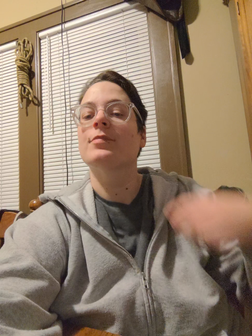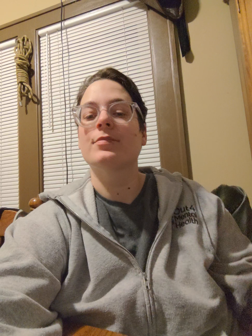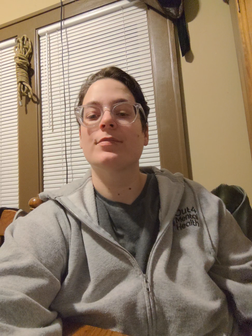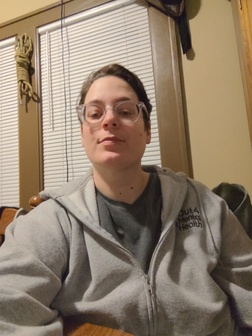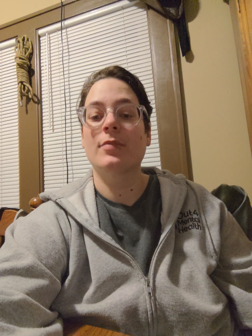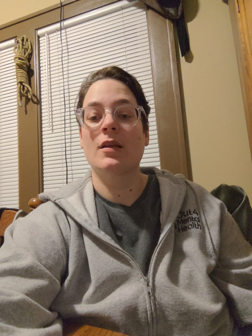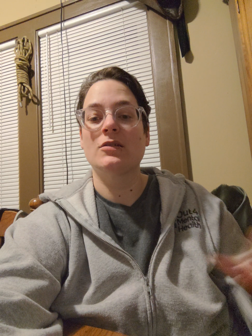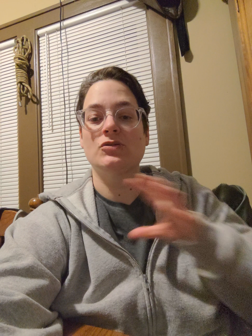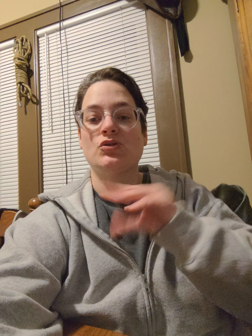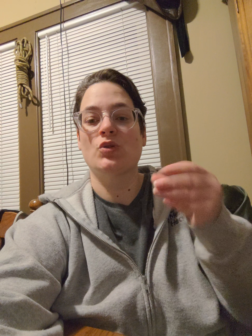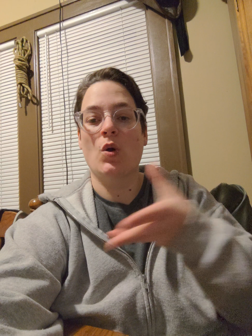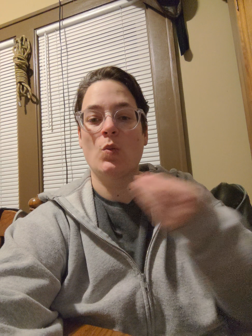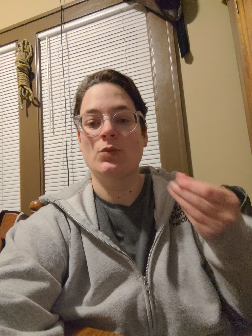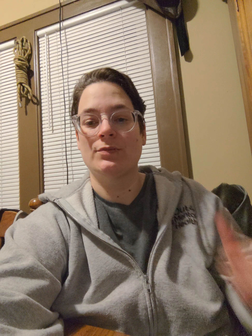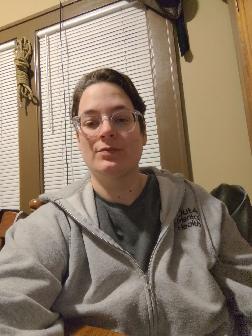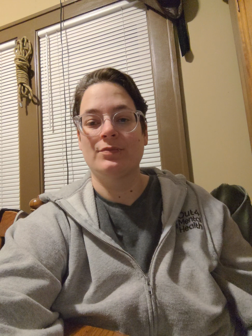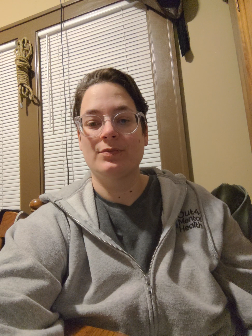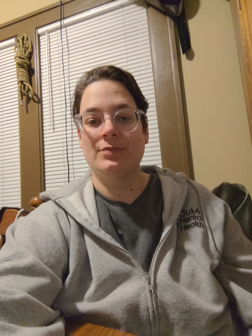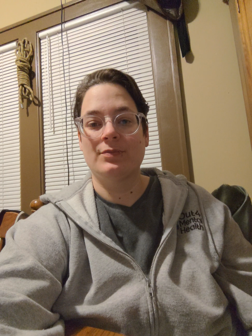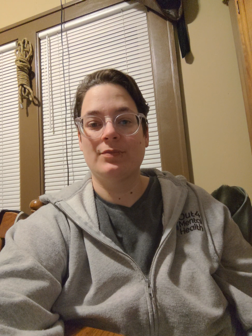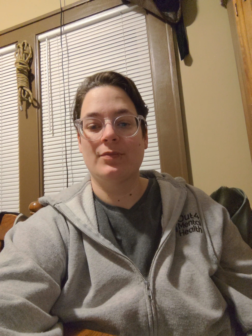story